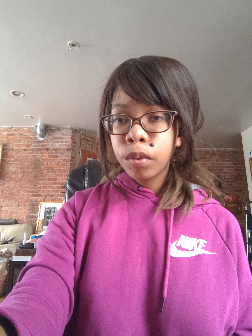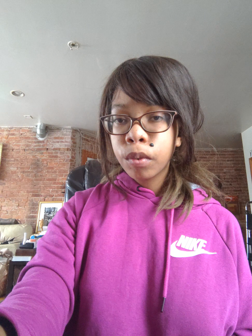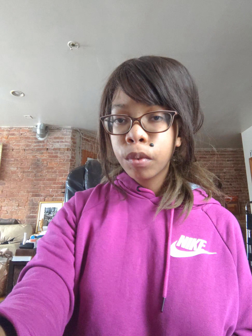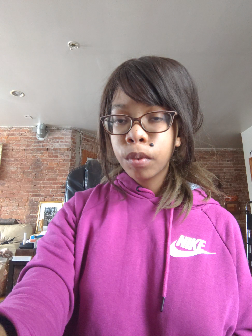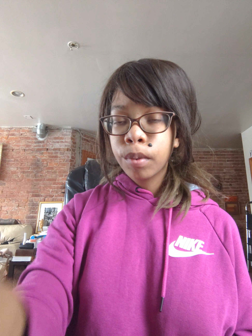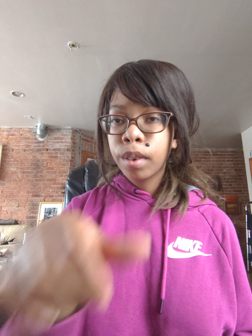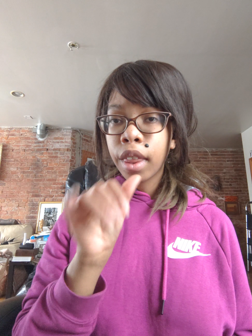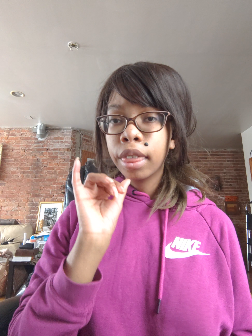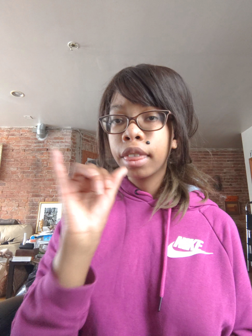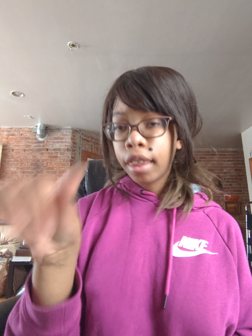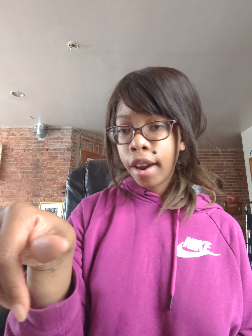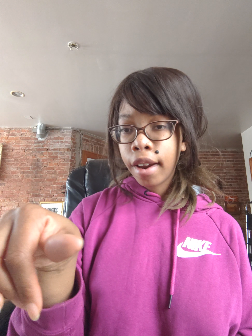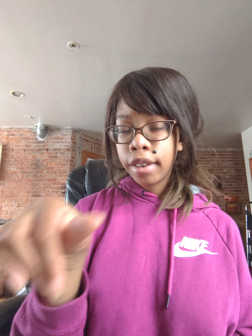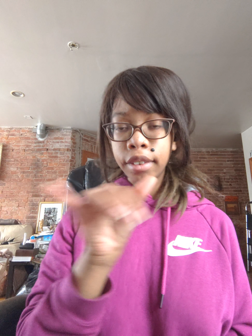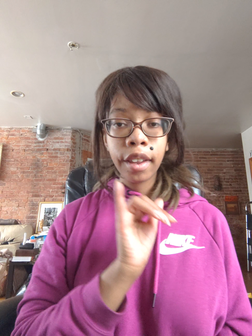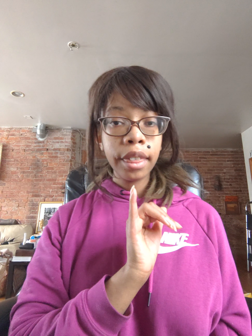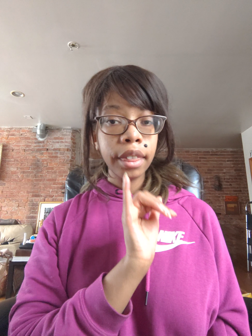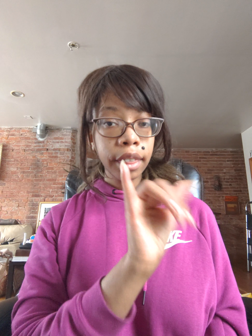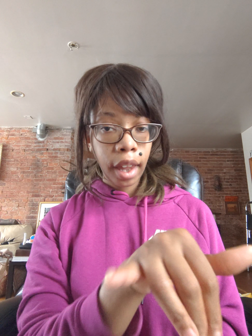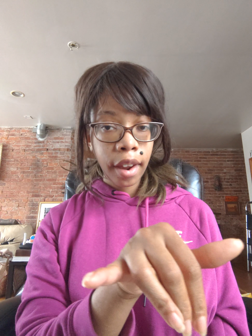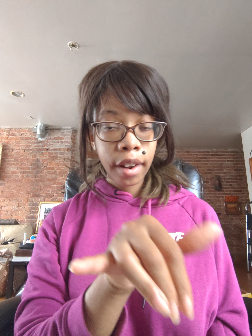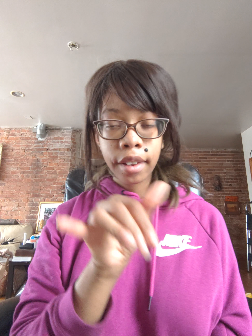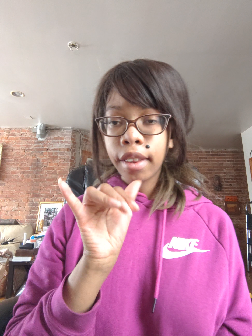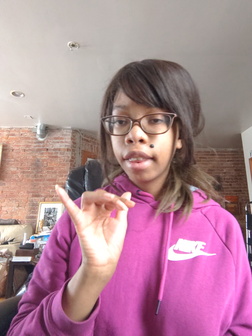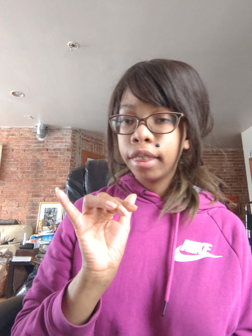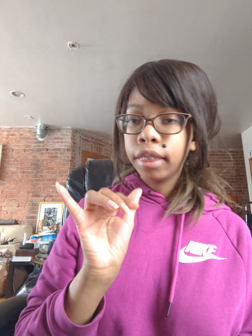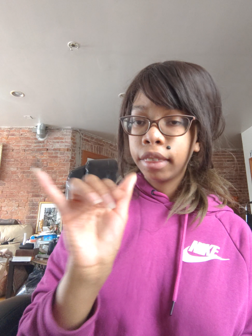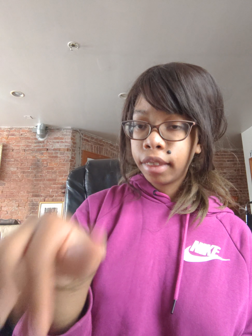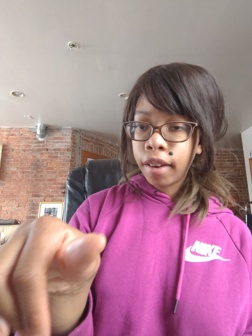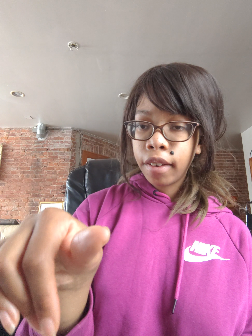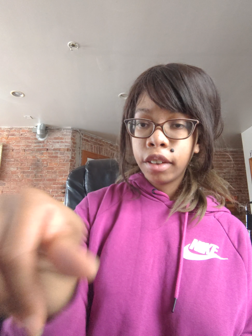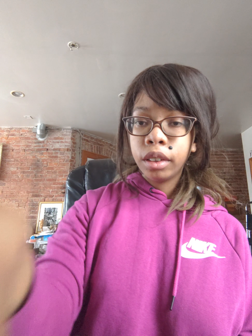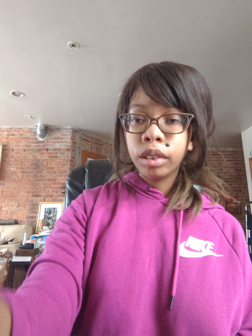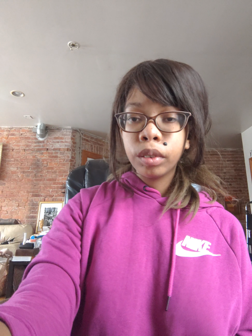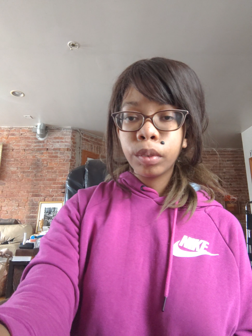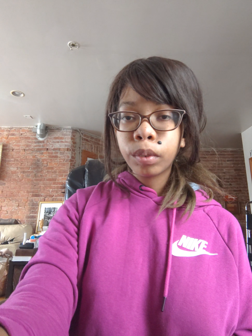that